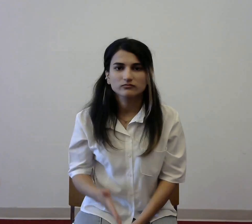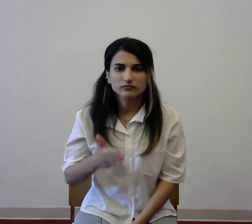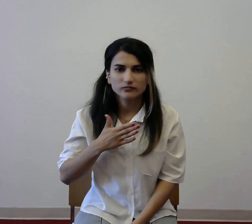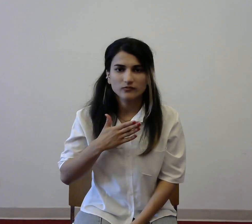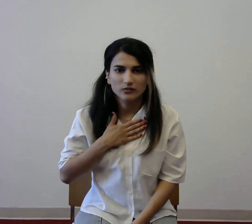mən